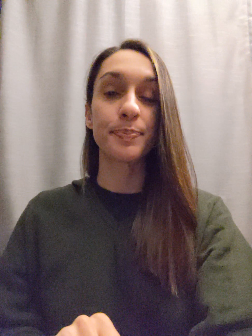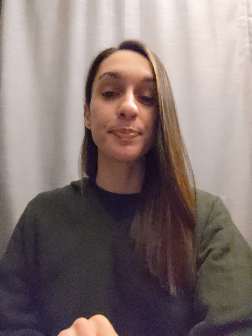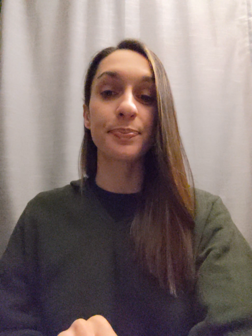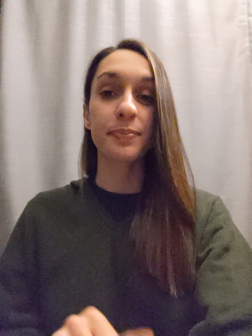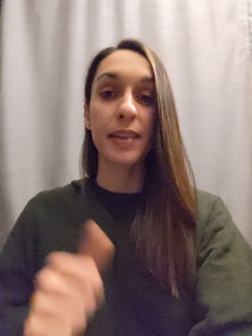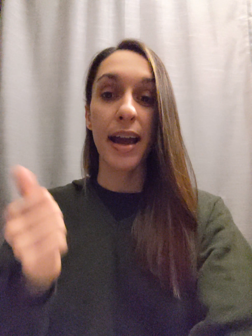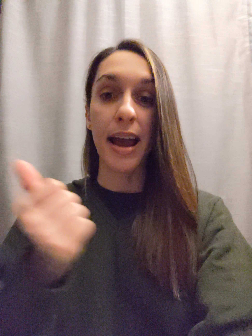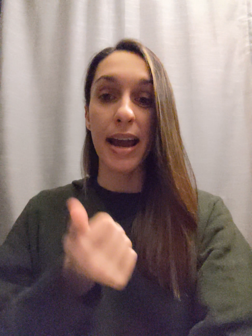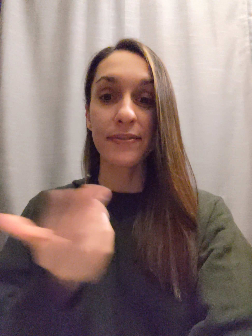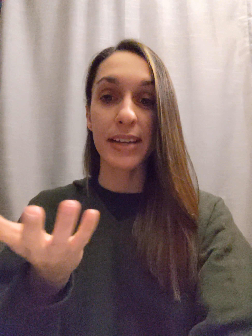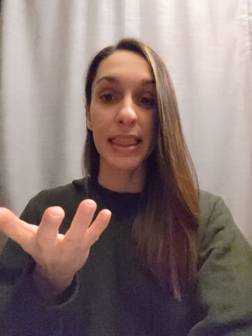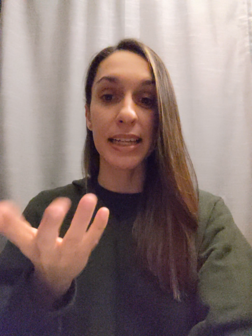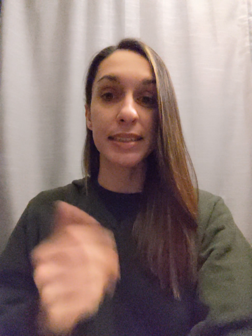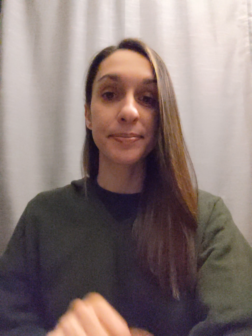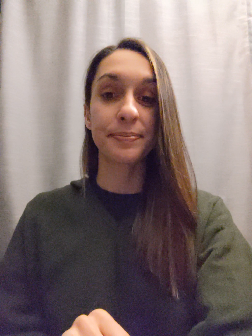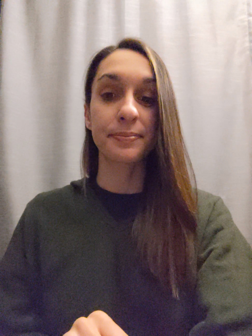every